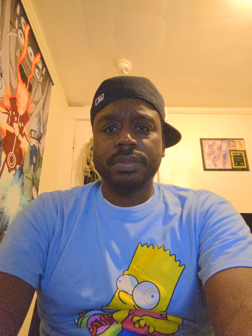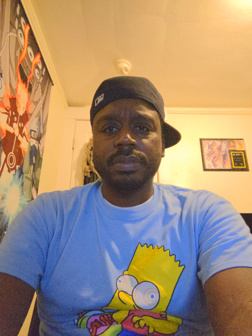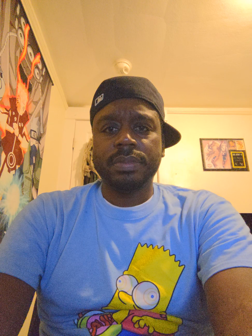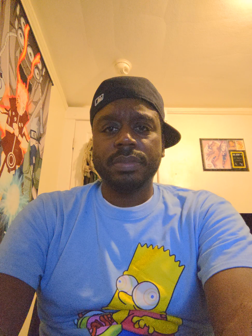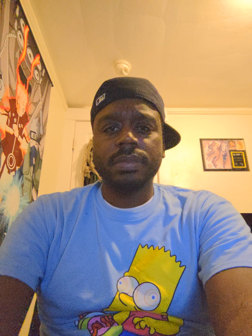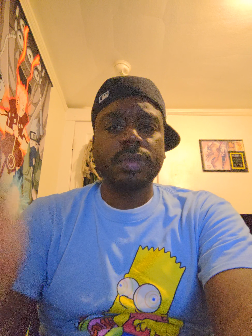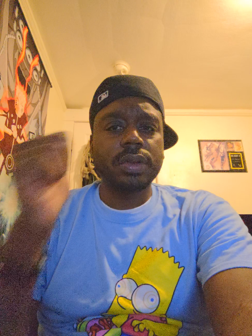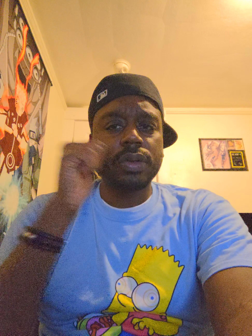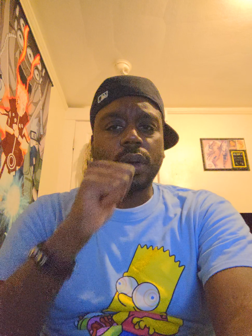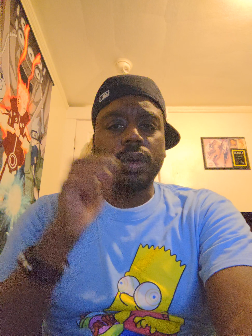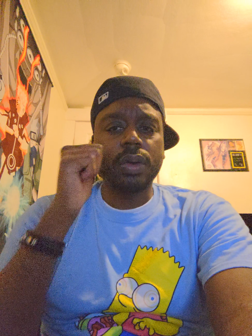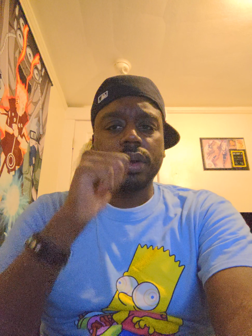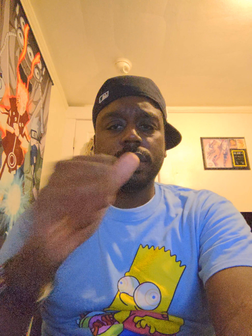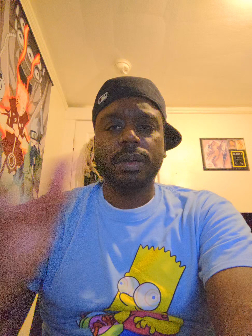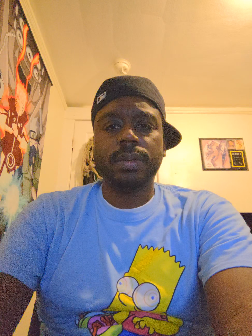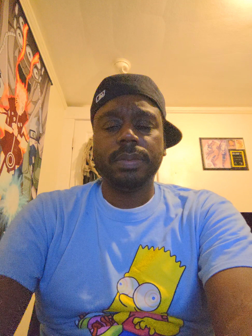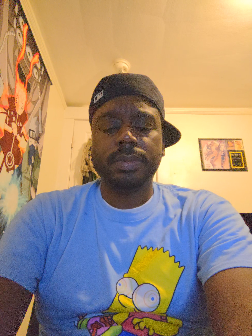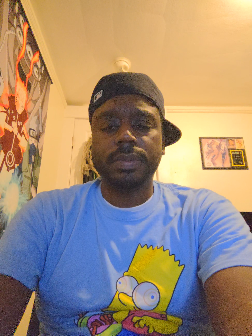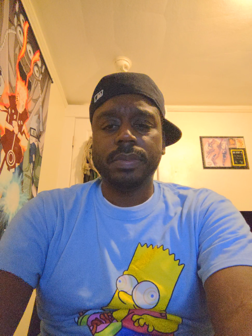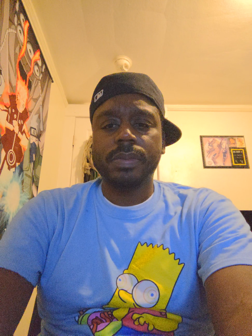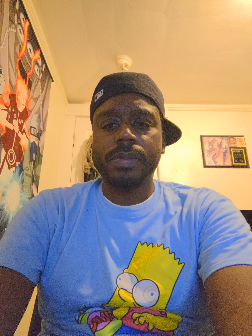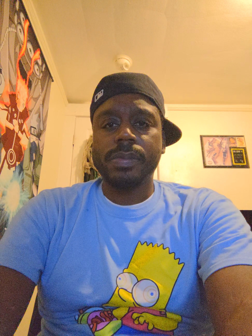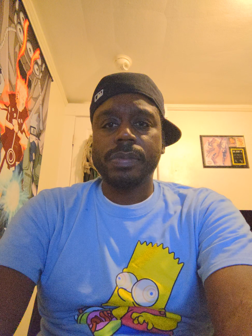girl